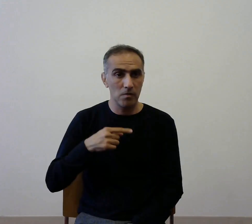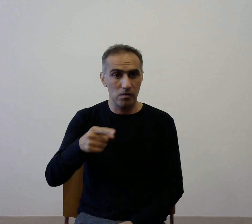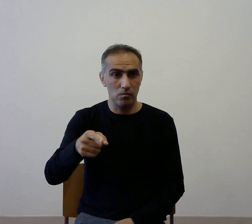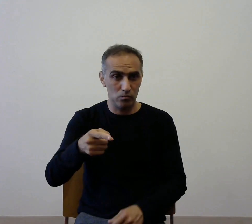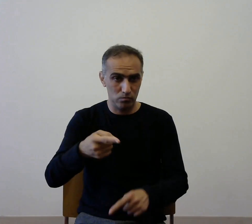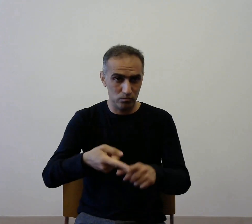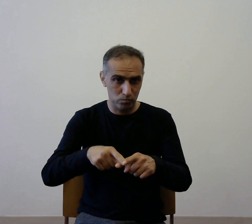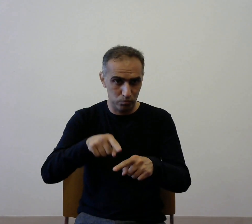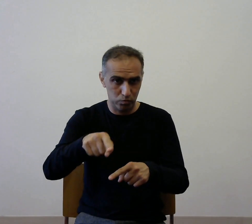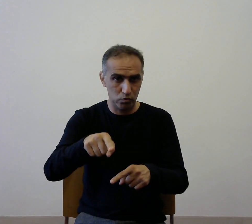bu